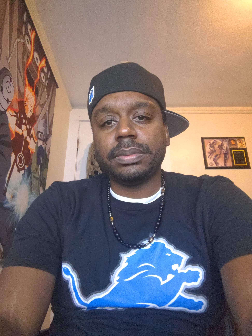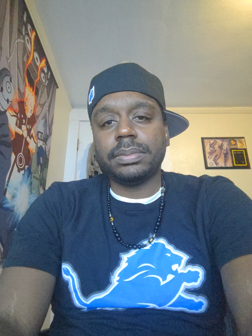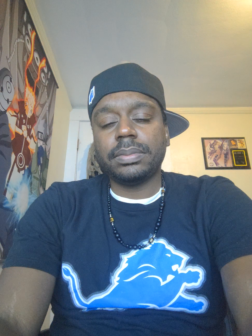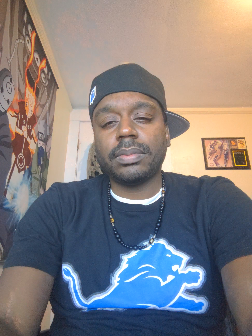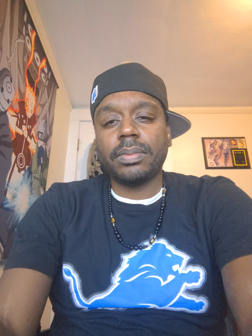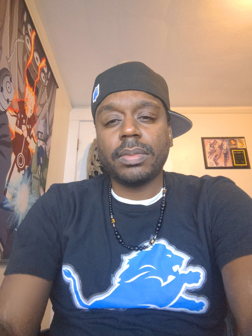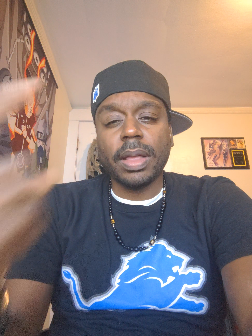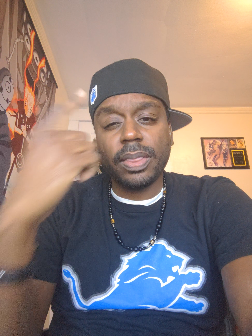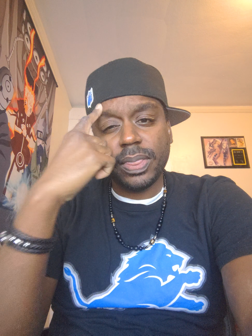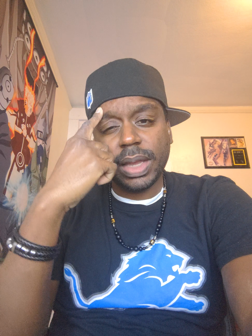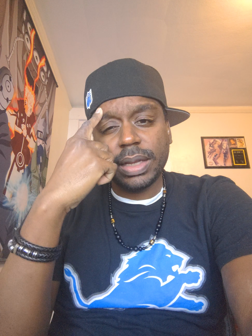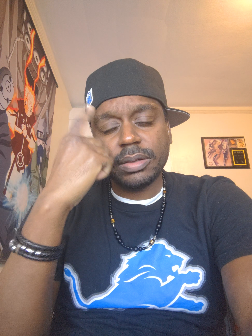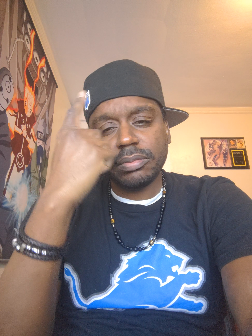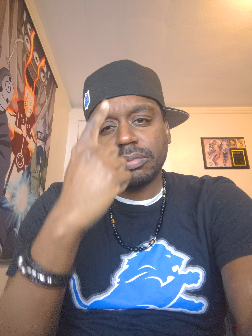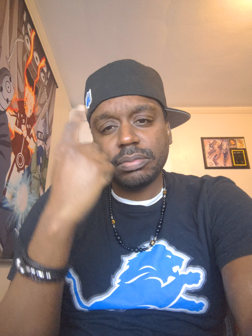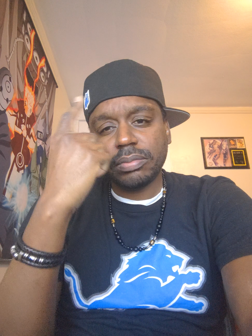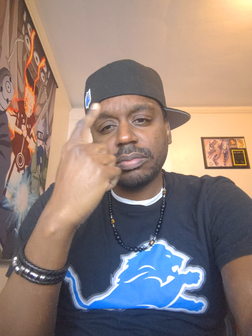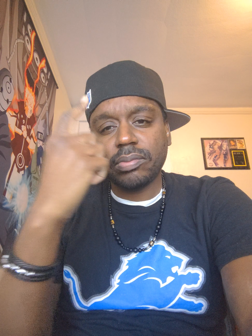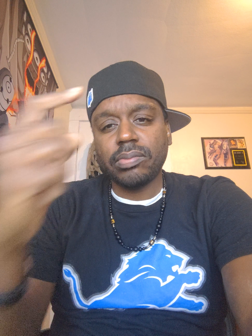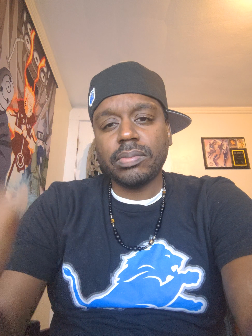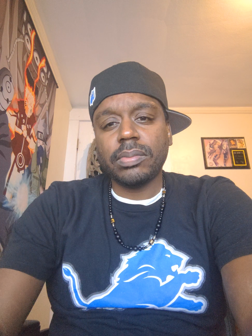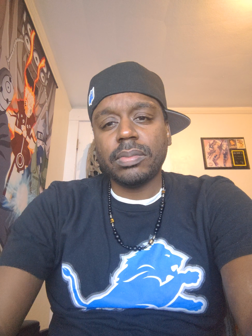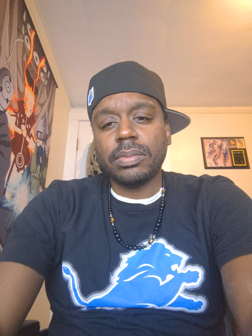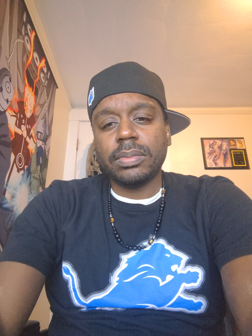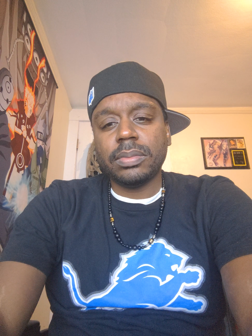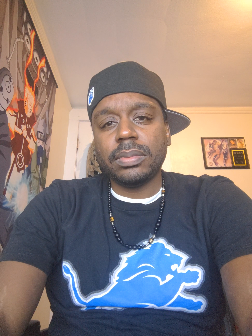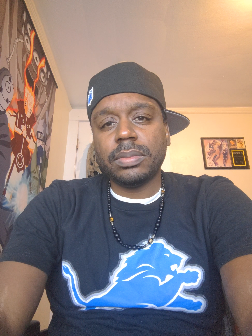think